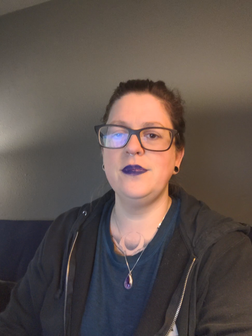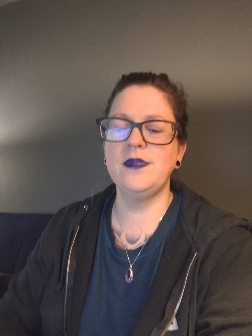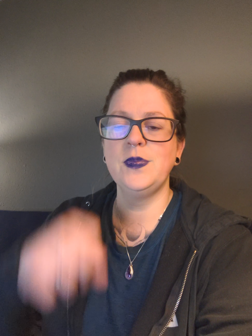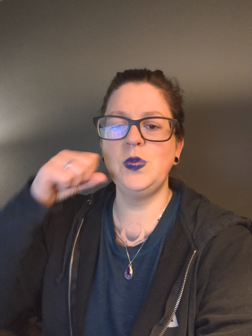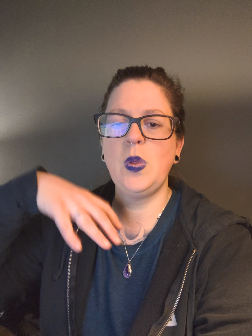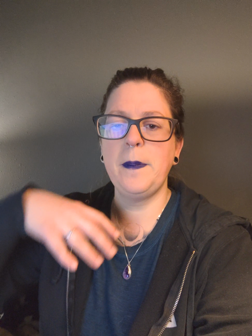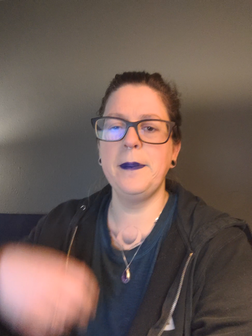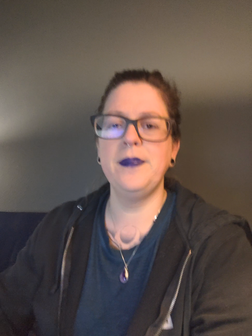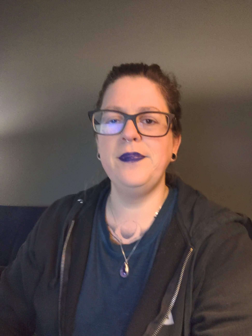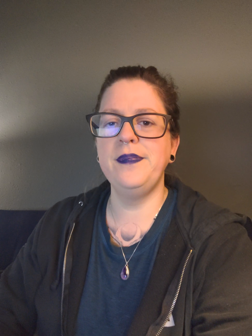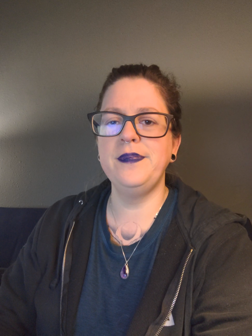drop